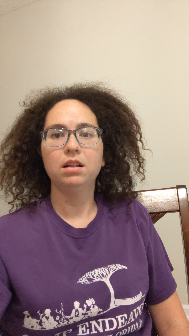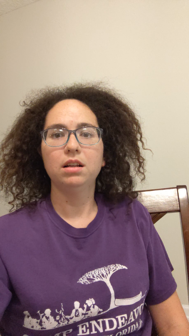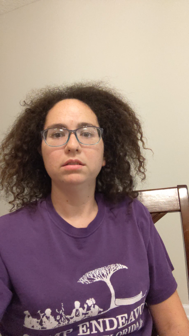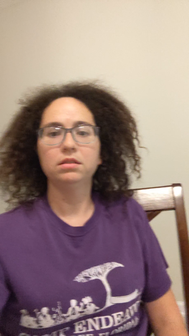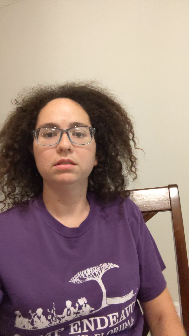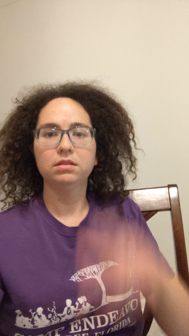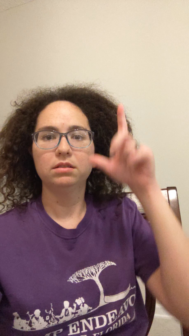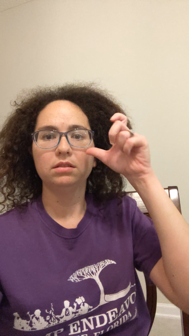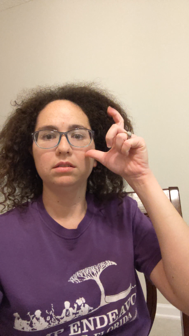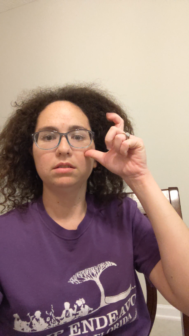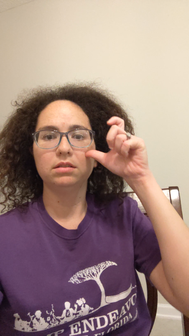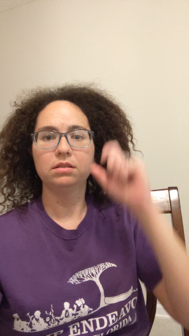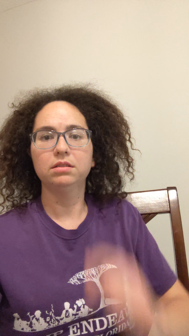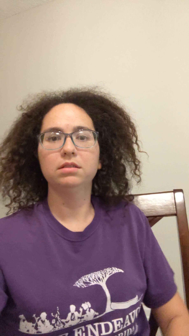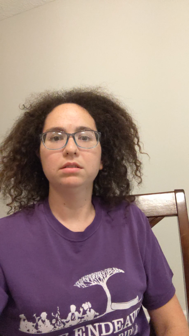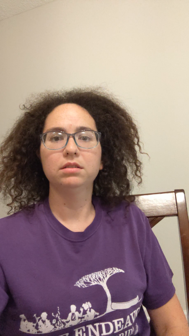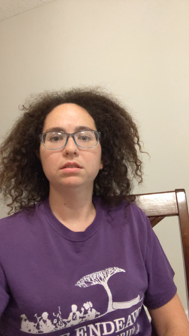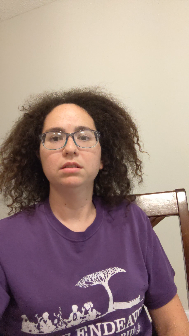camera